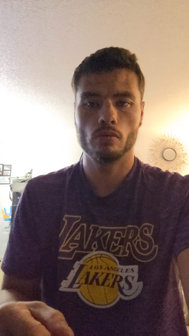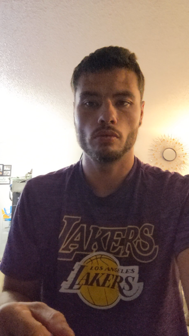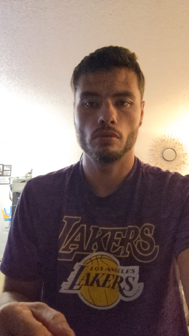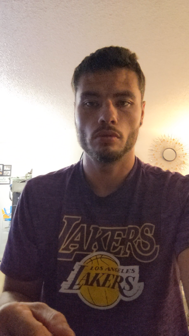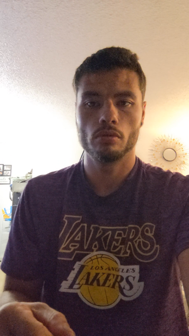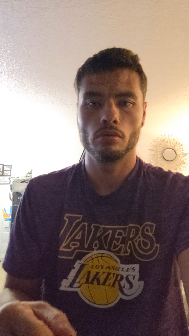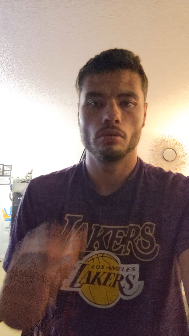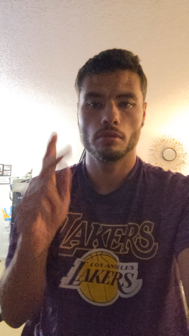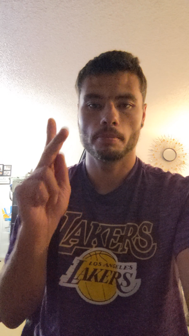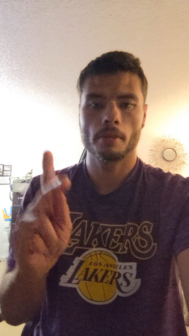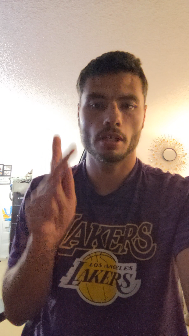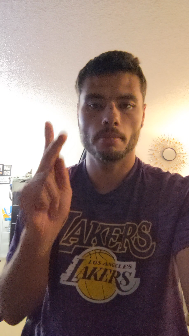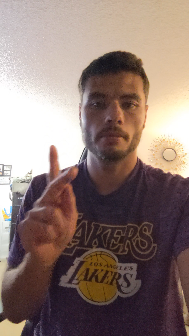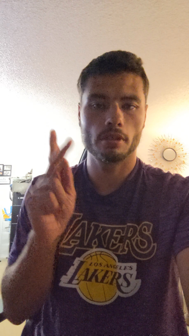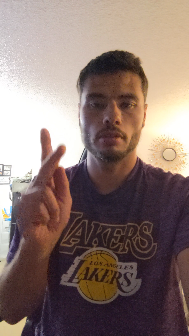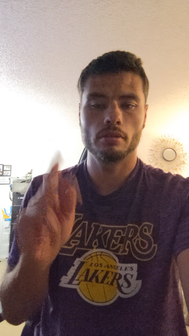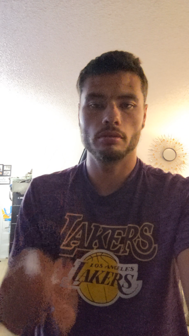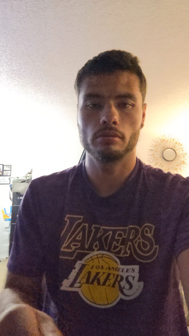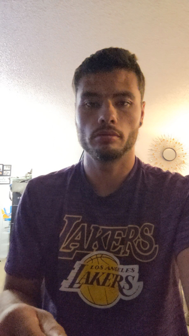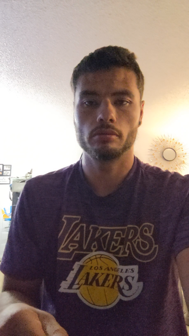people